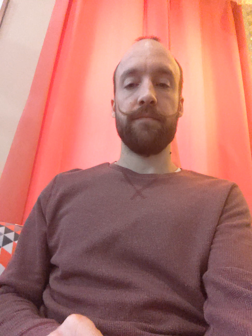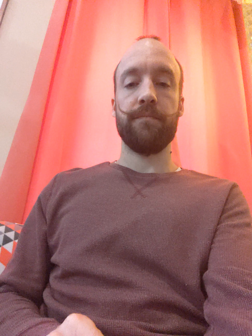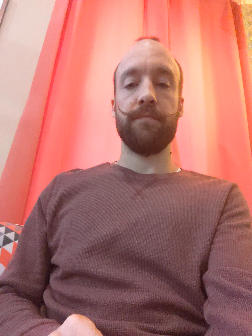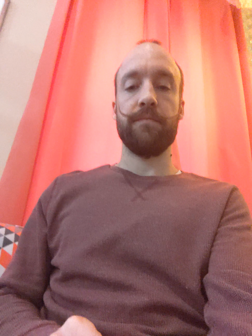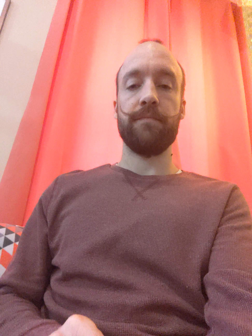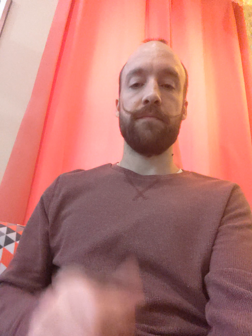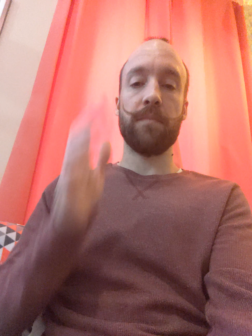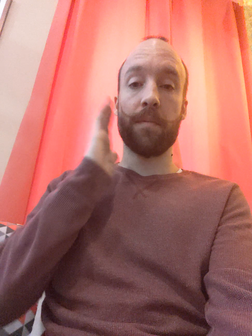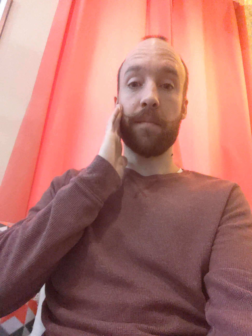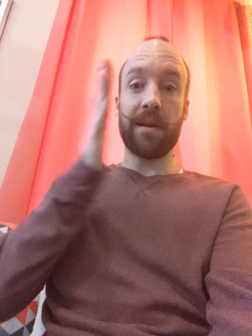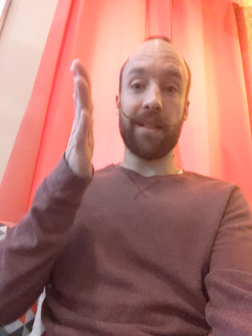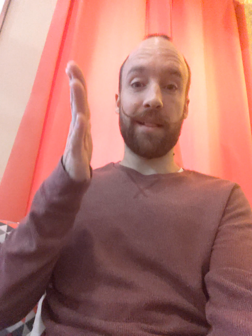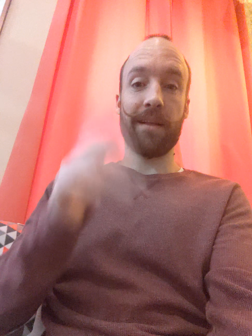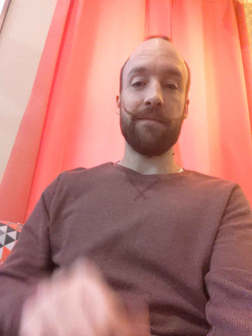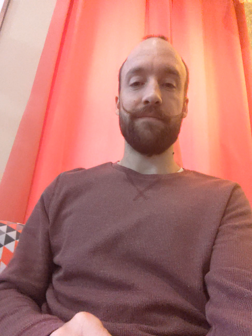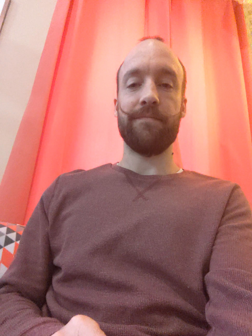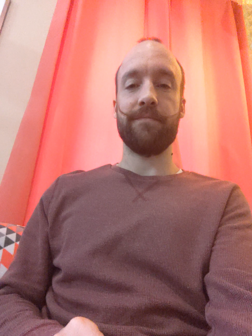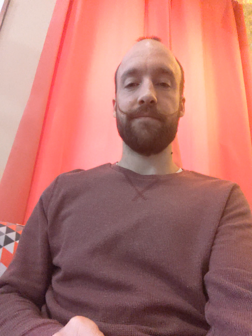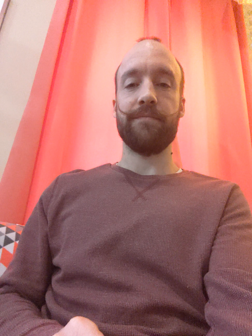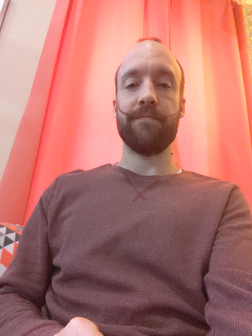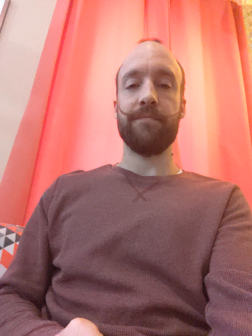will